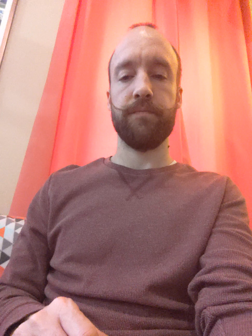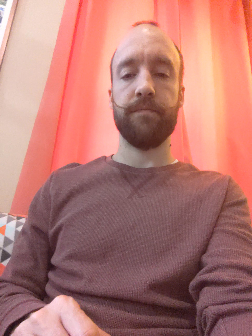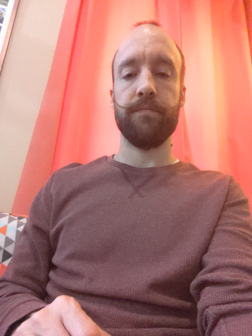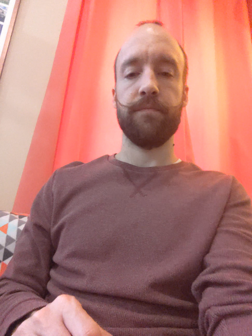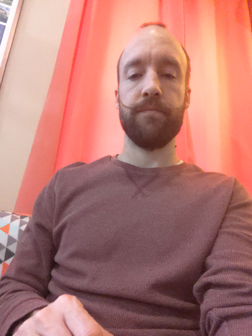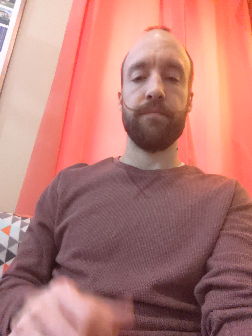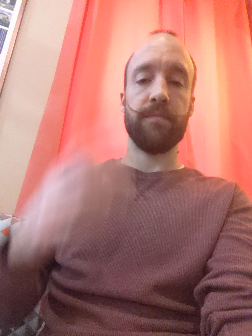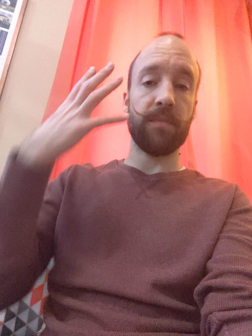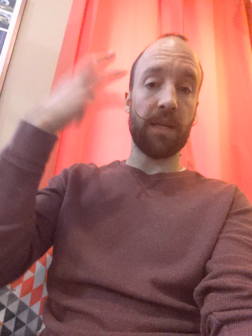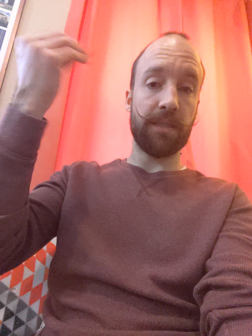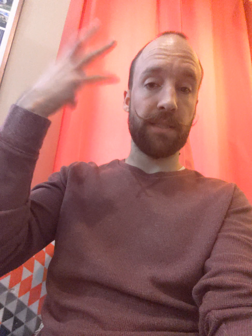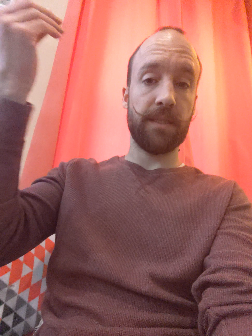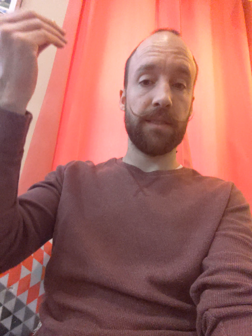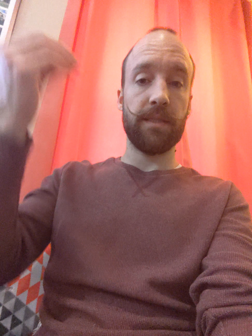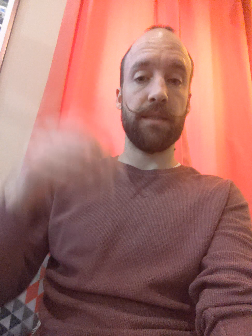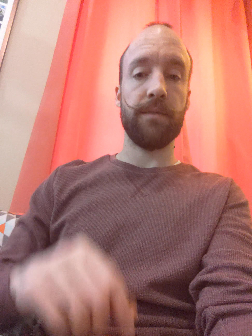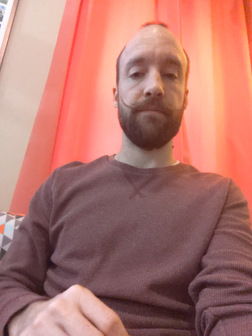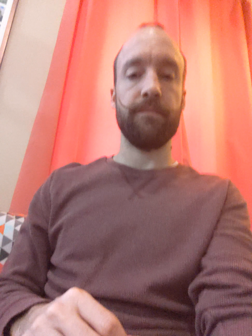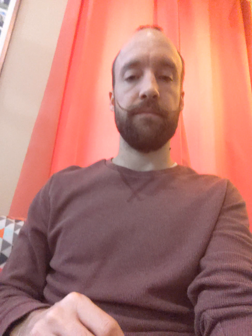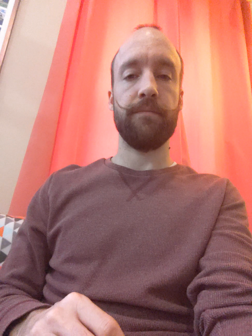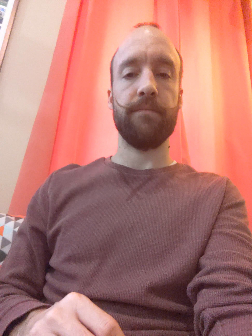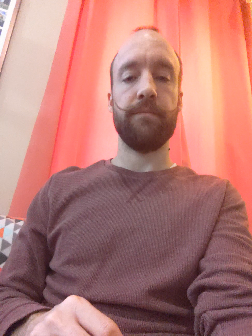outside